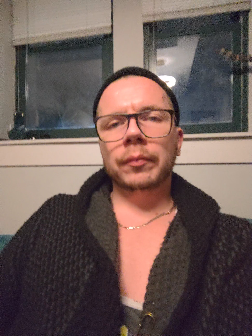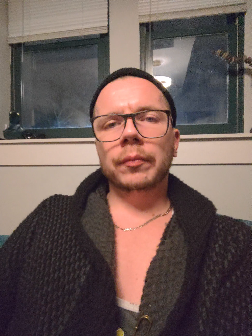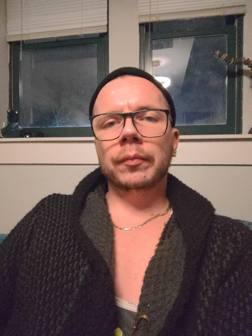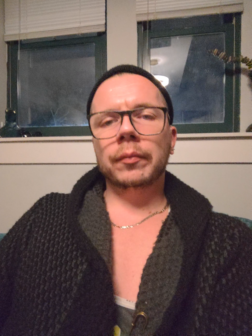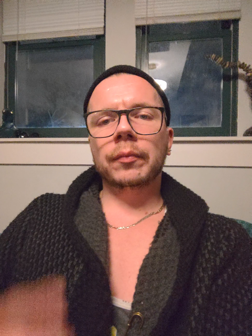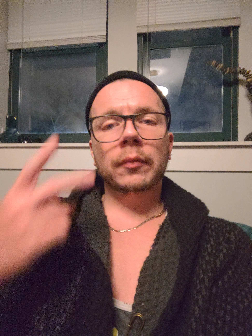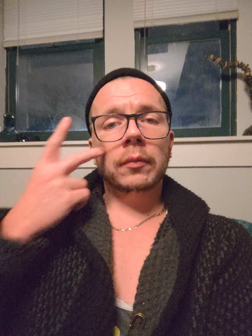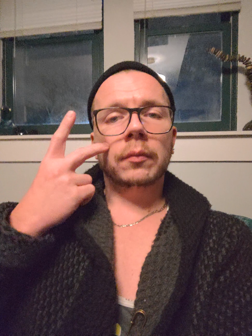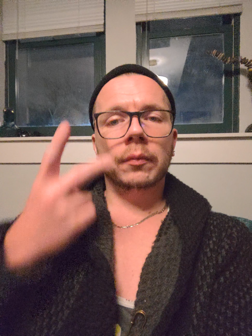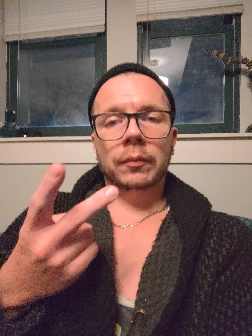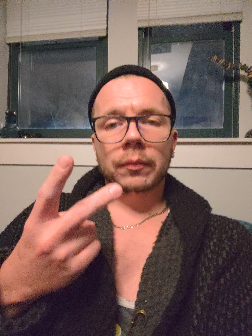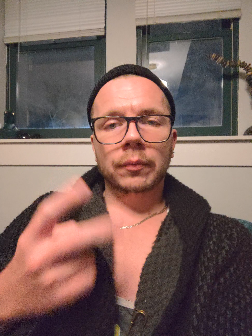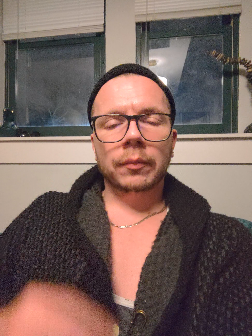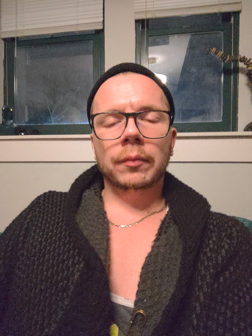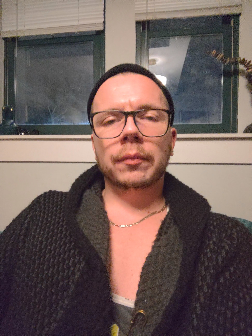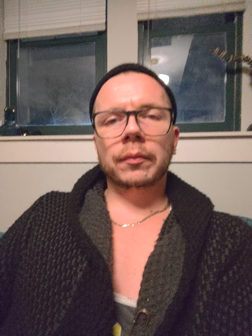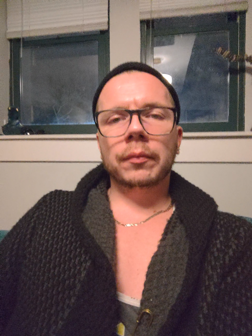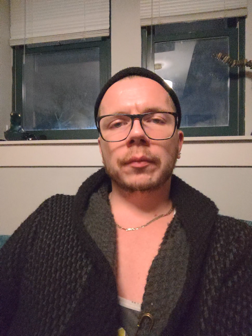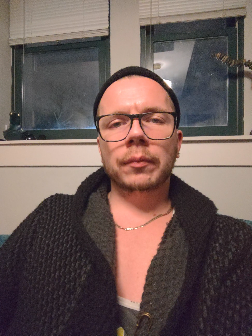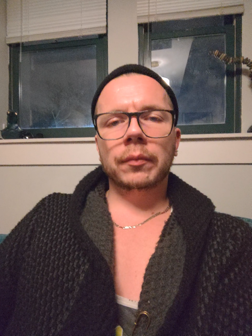see